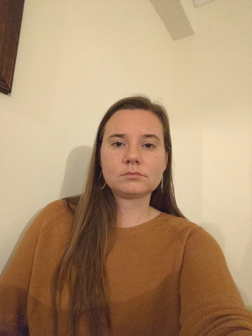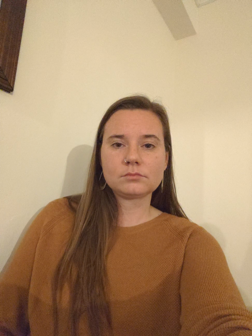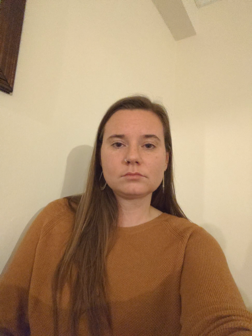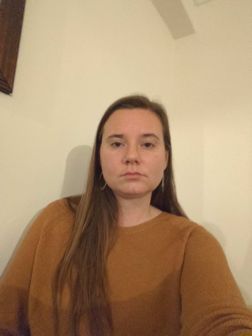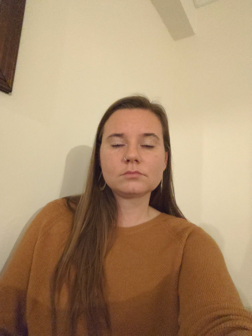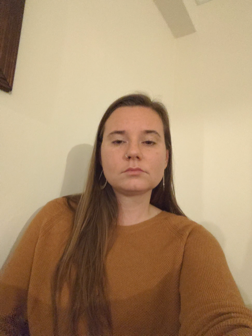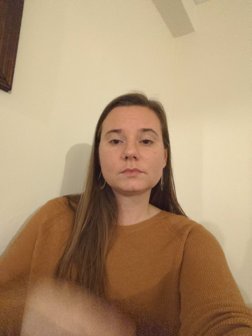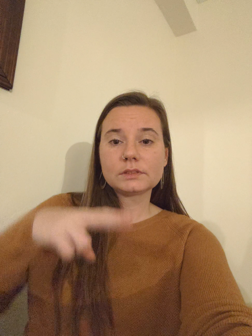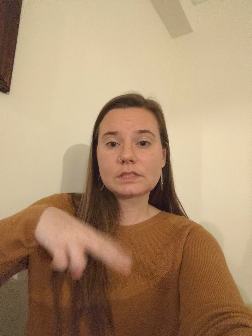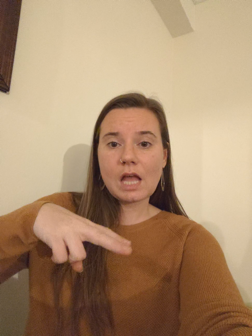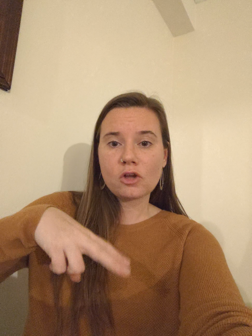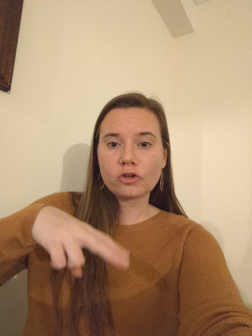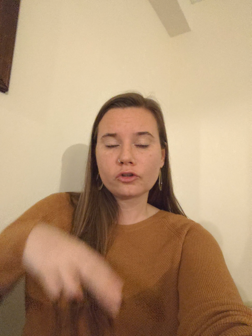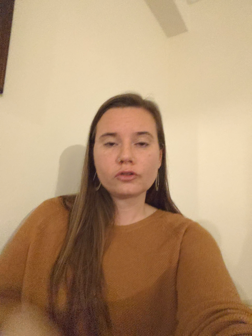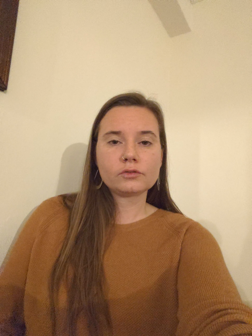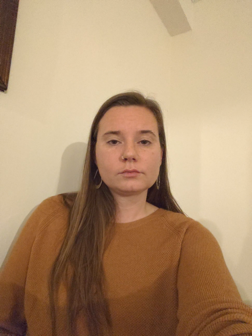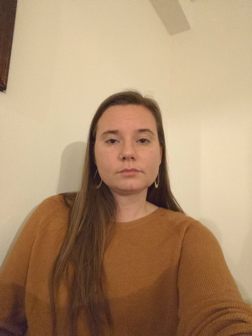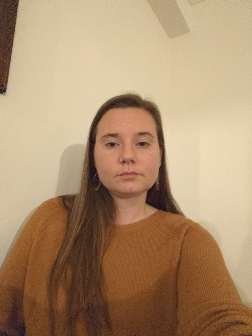chair